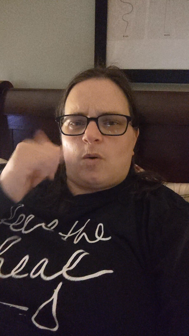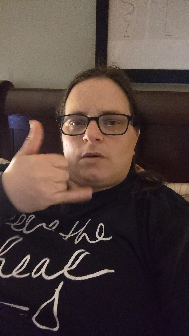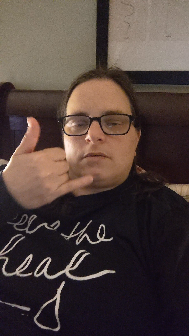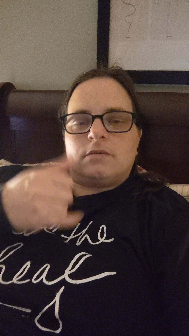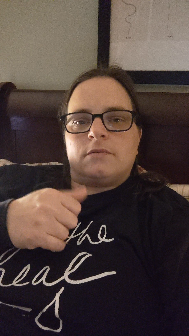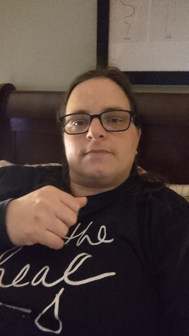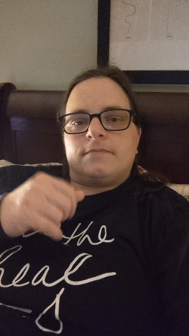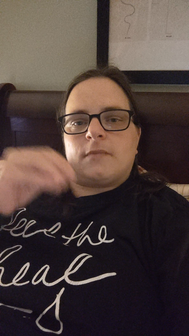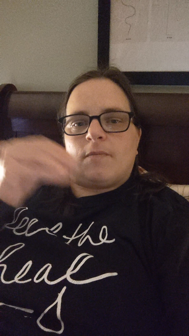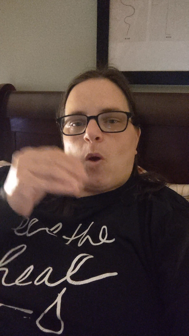more